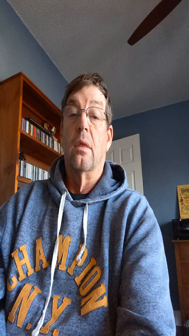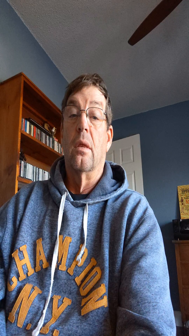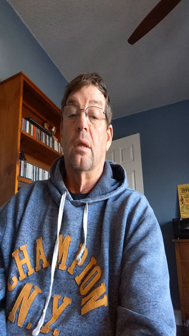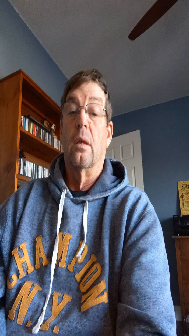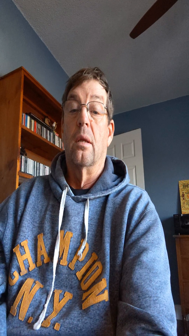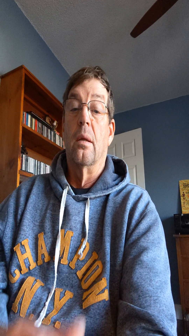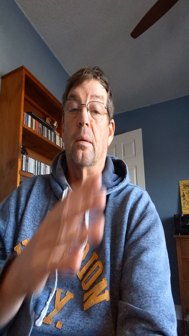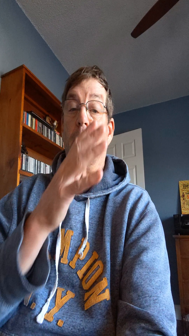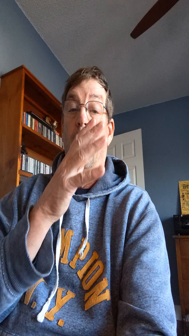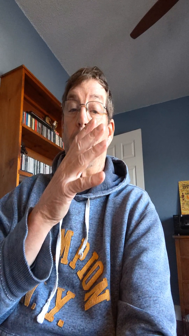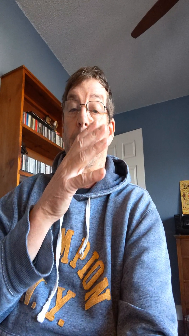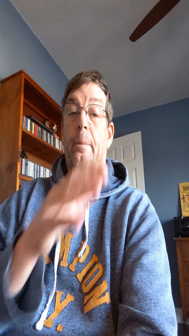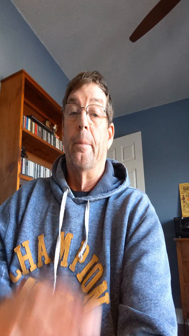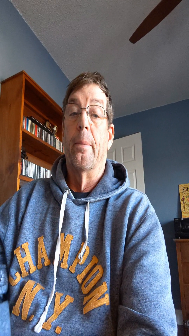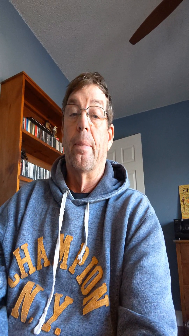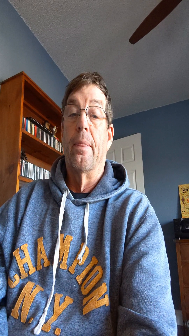mom